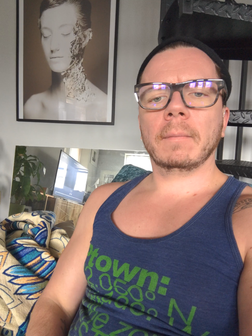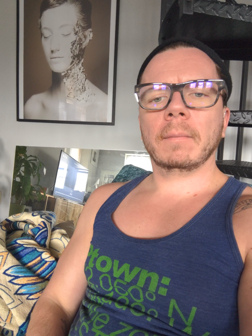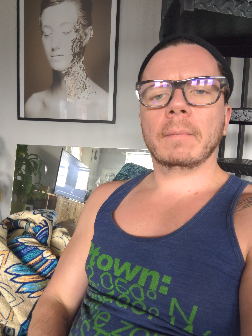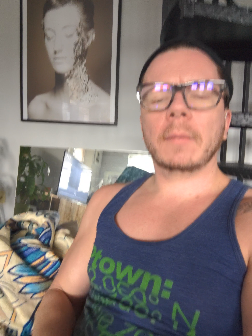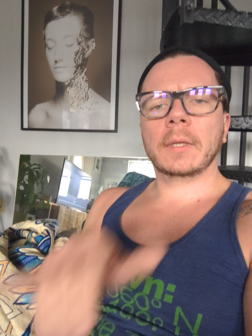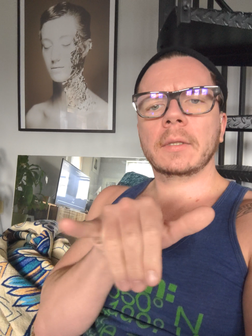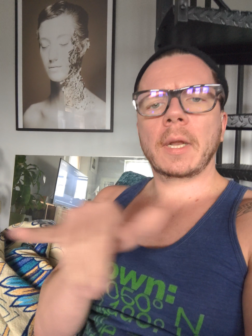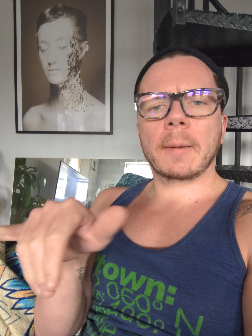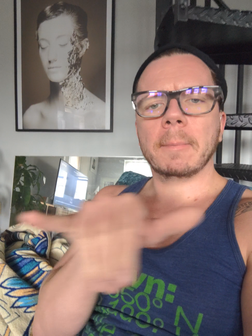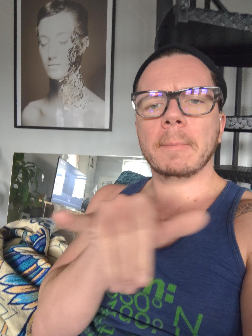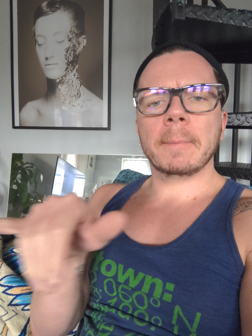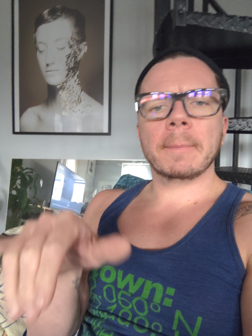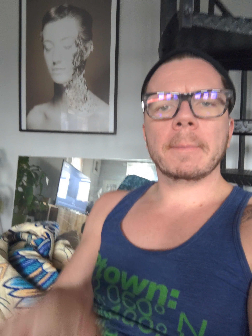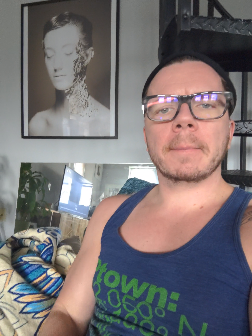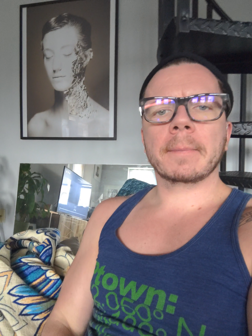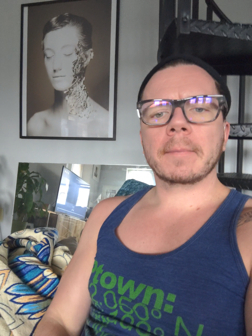same